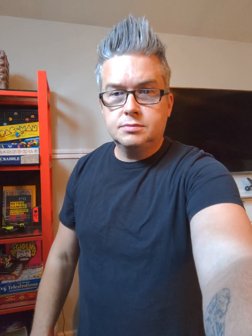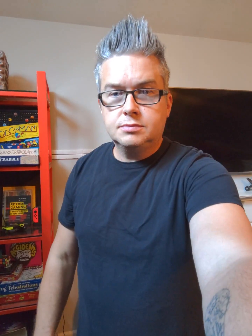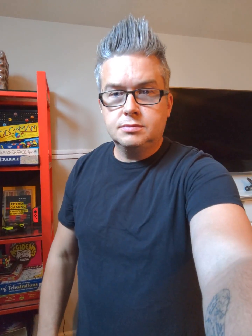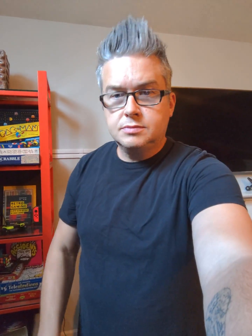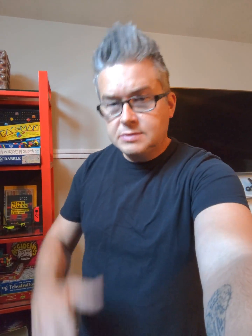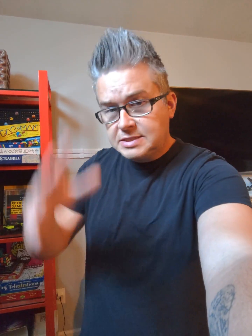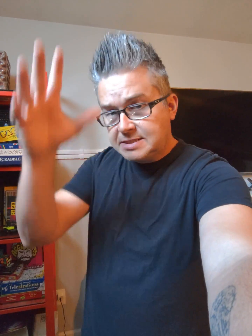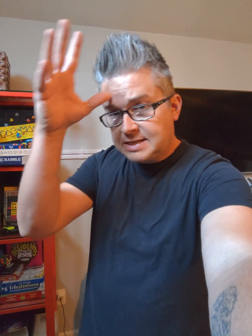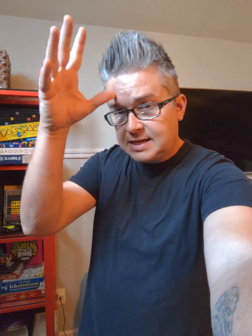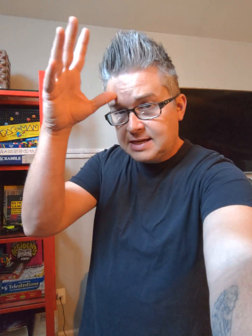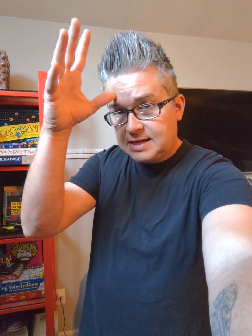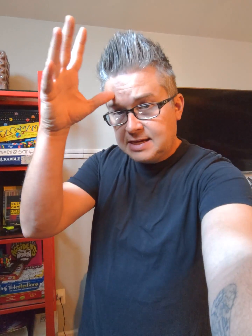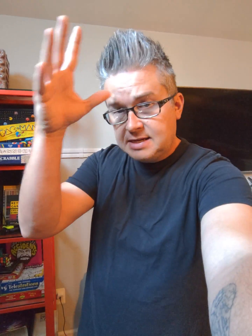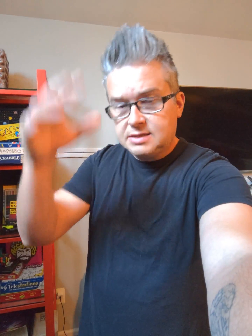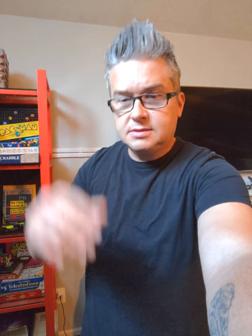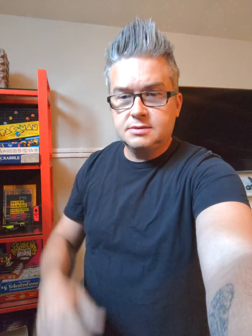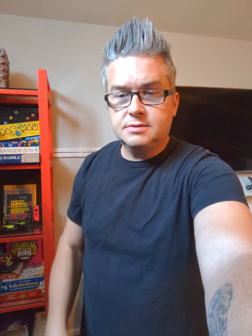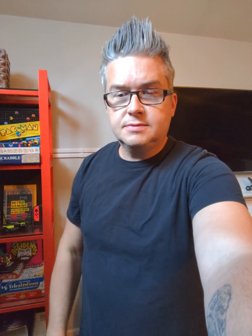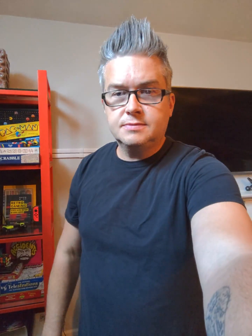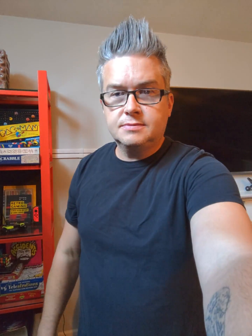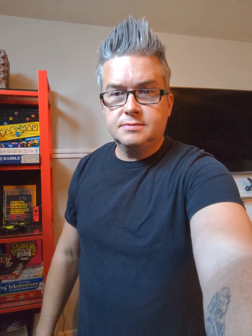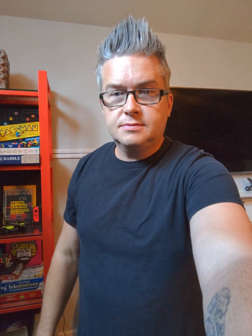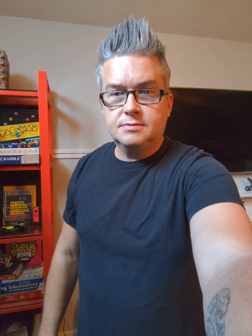daddy